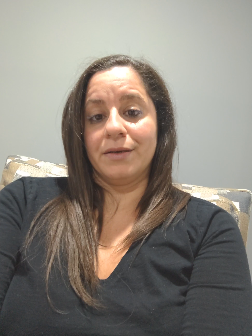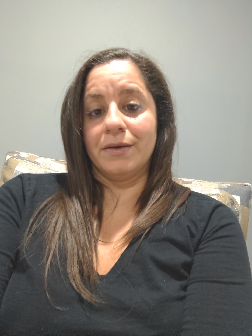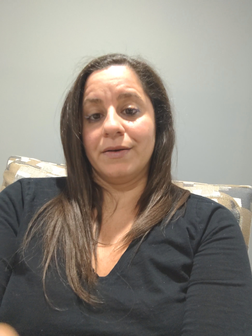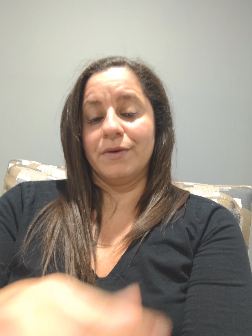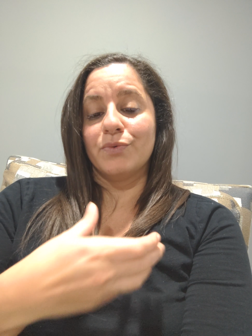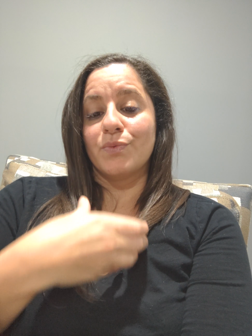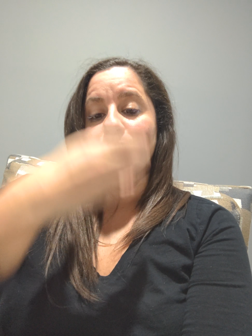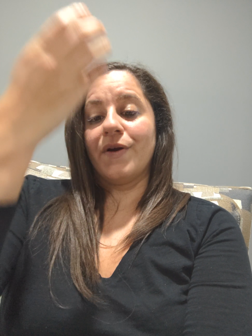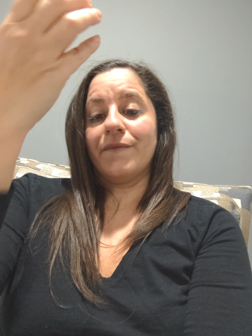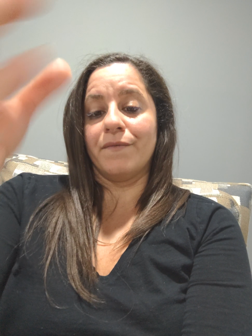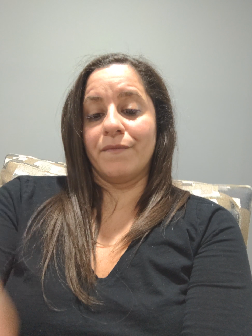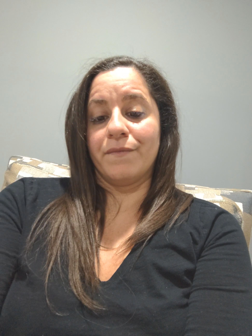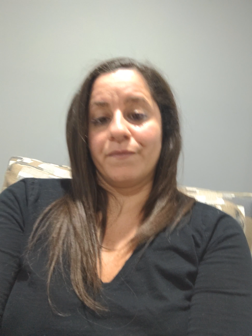giraffe